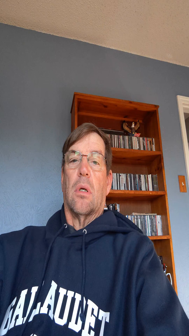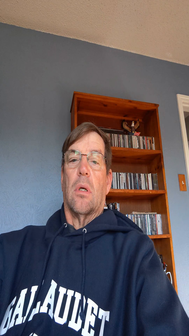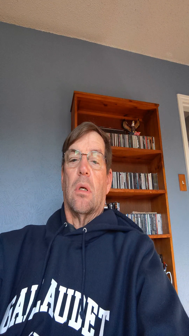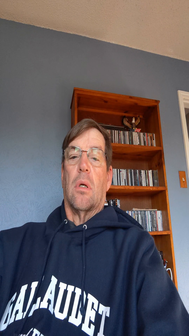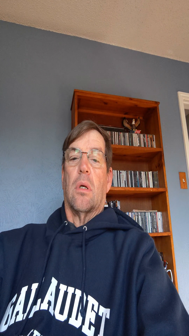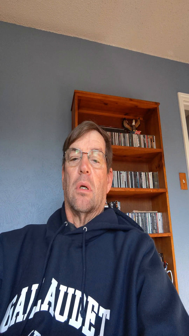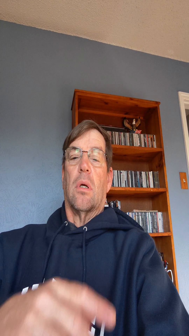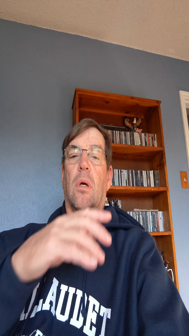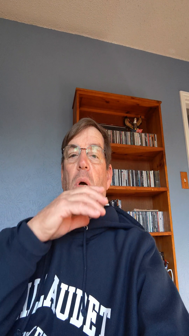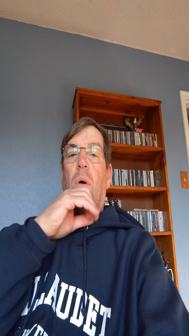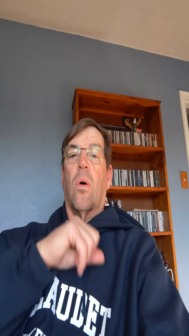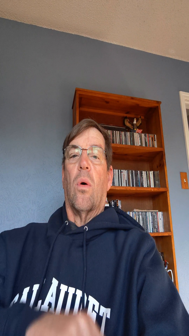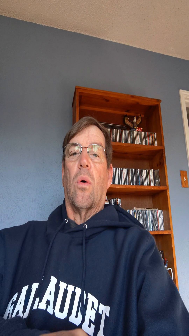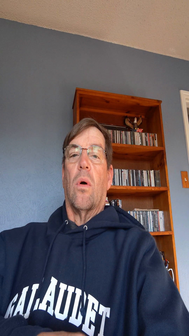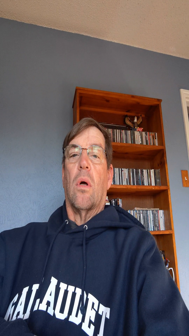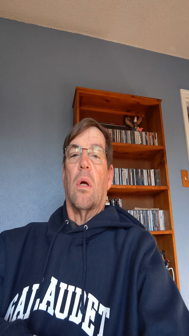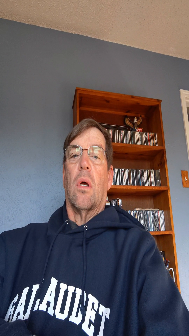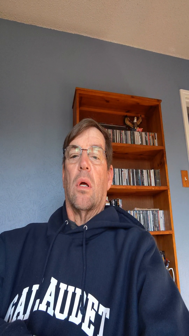old